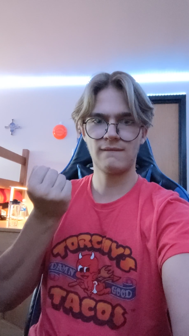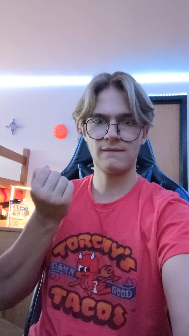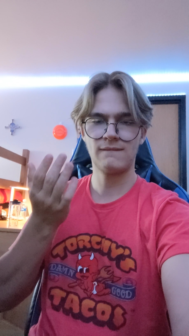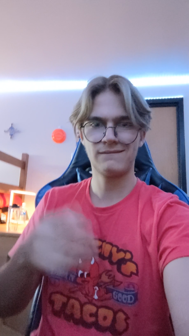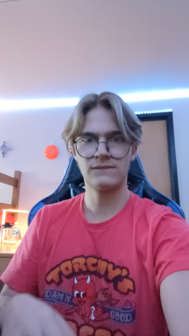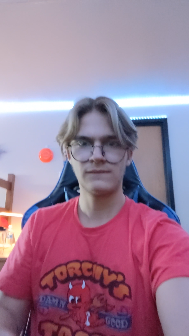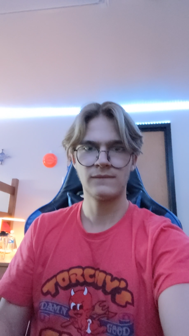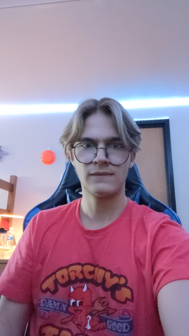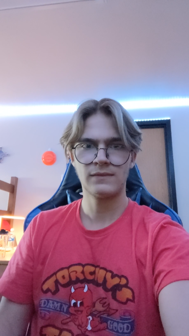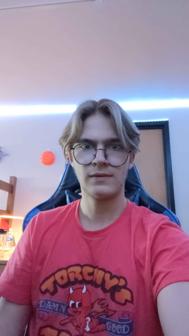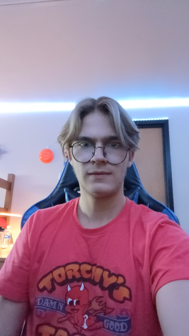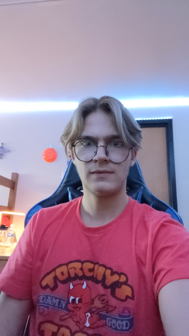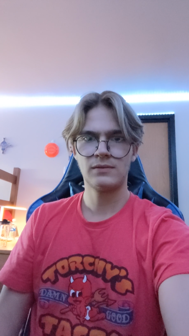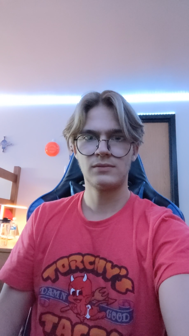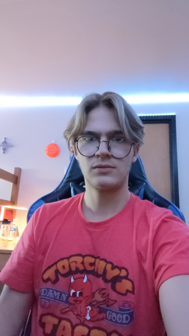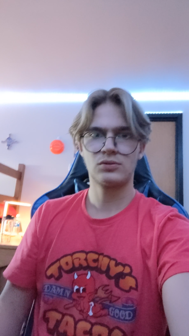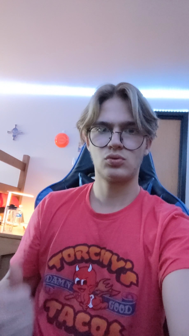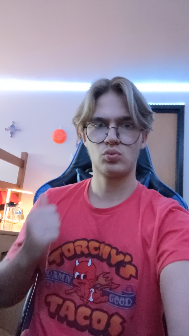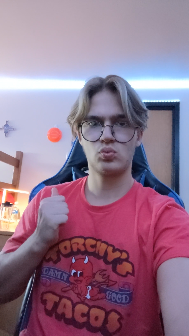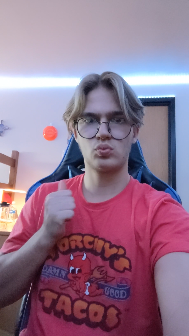coats